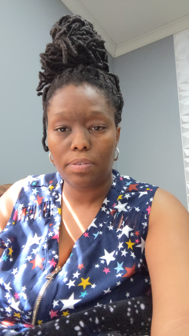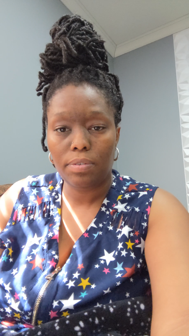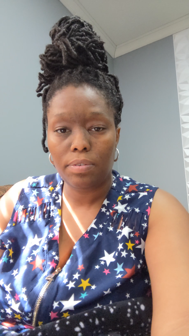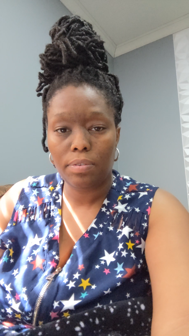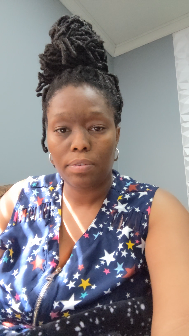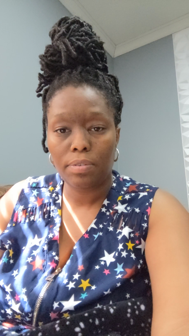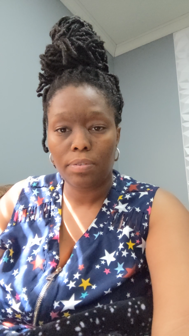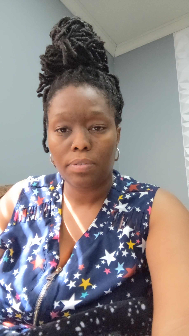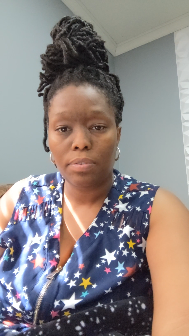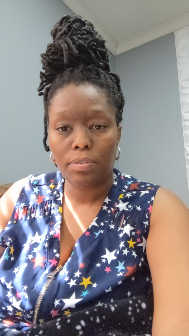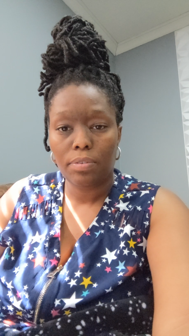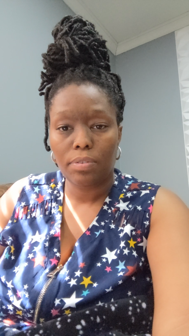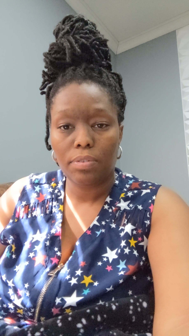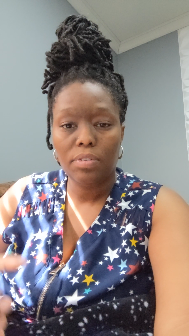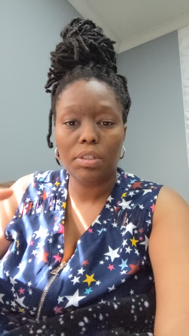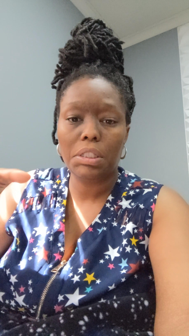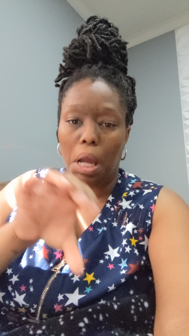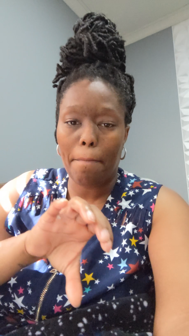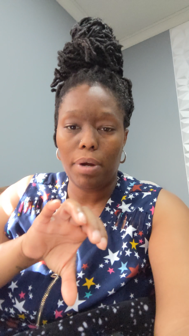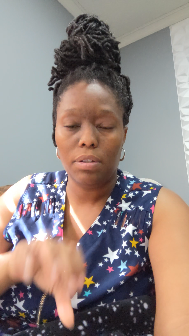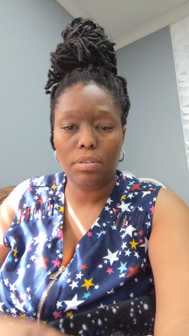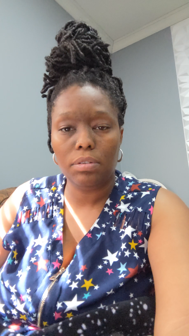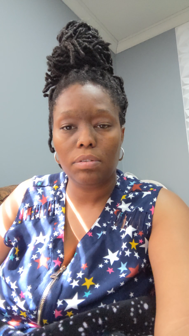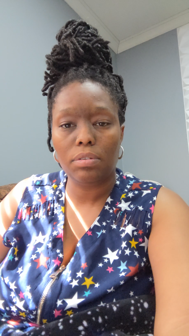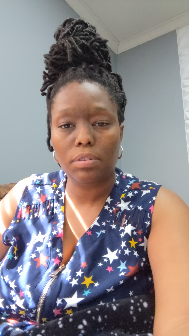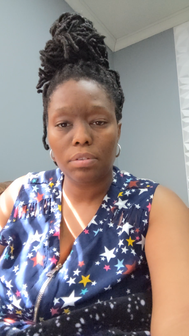dump